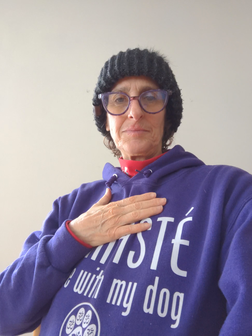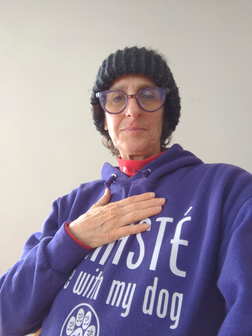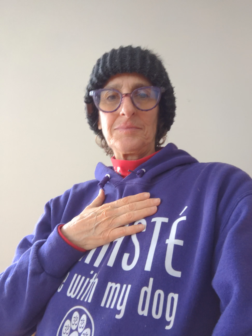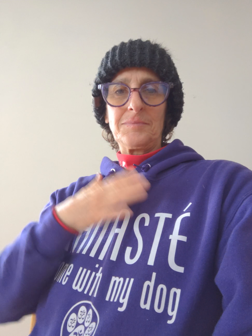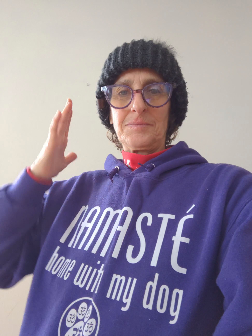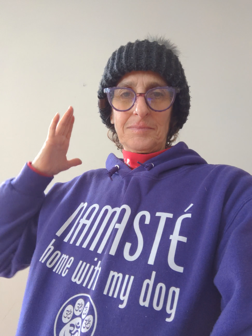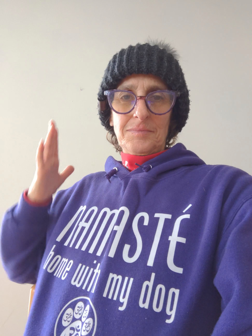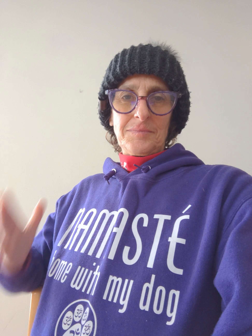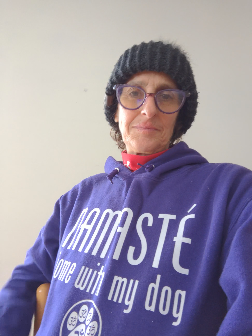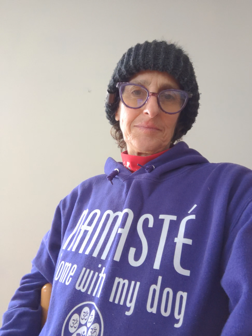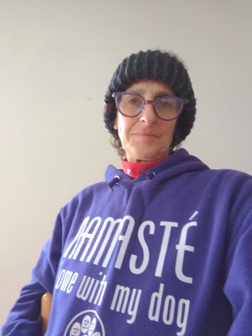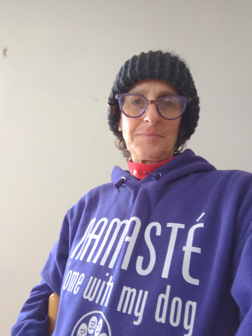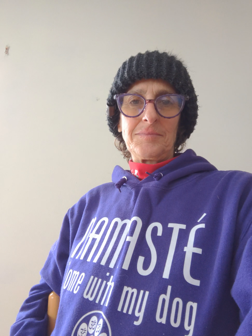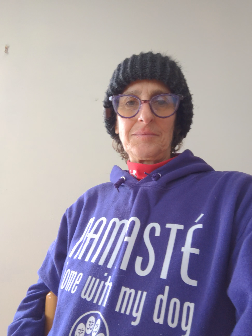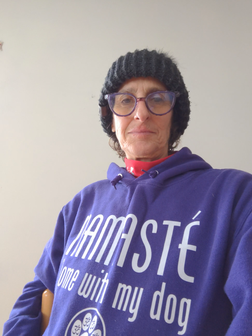beside